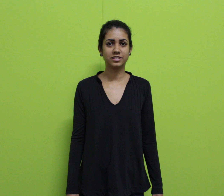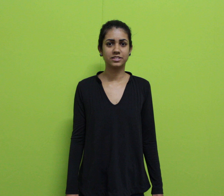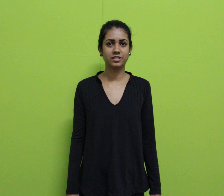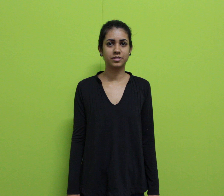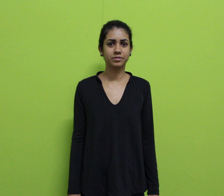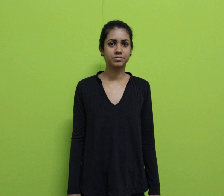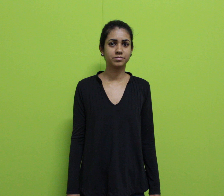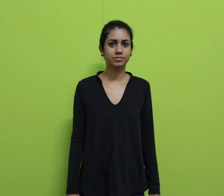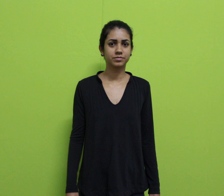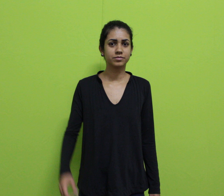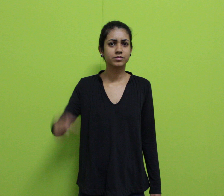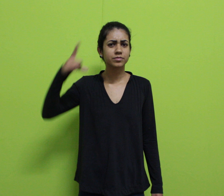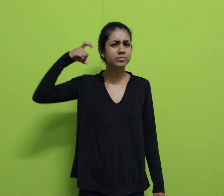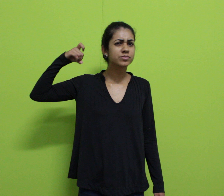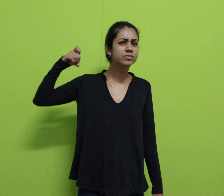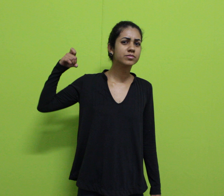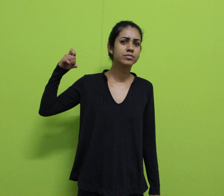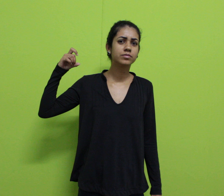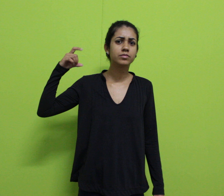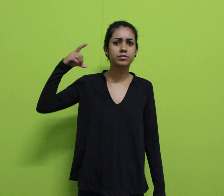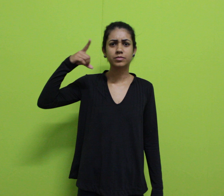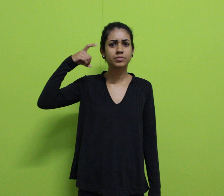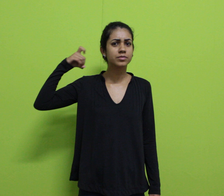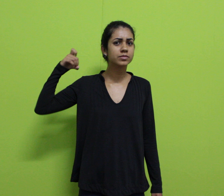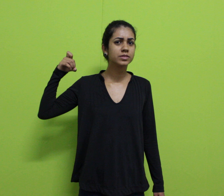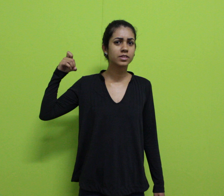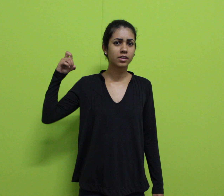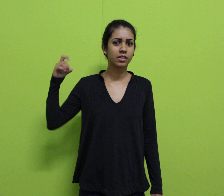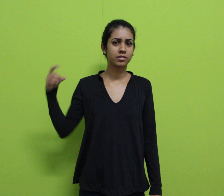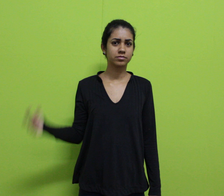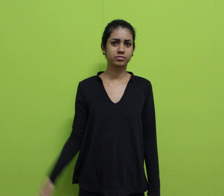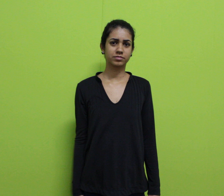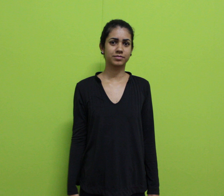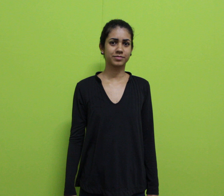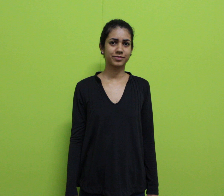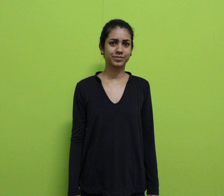barulho